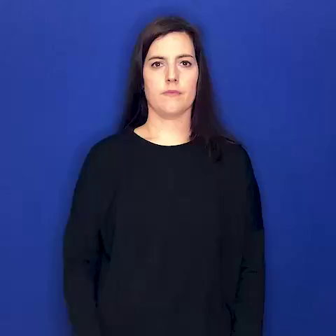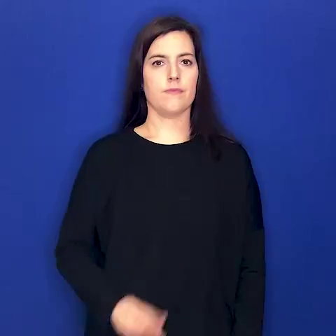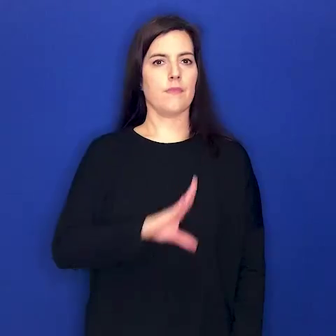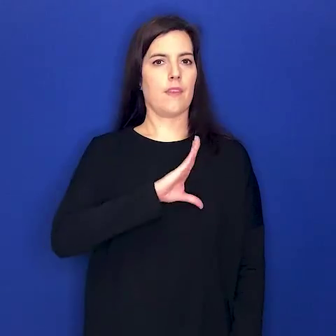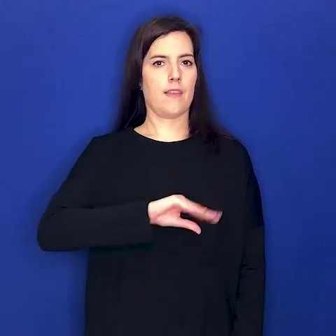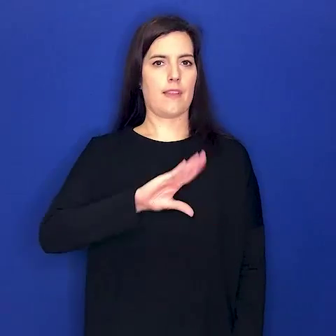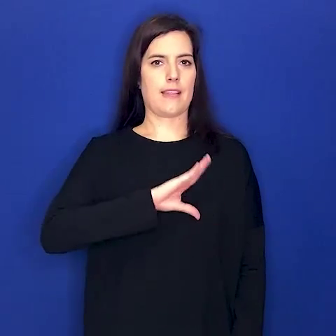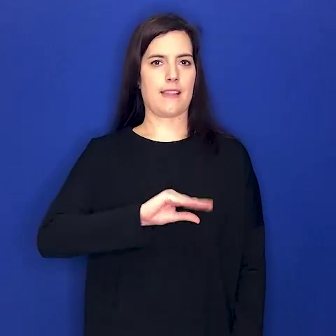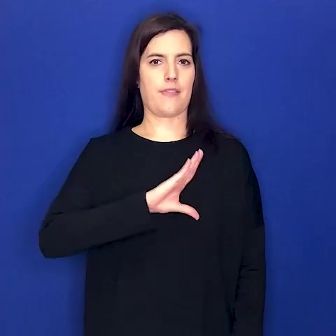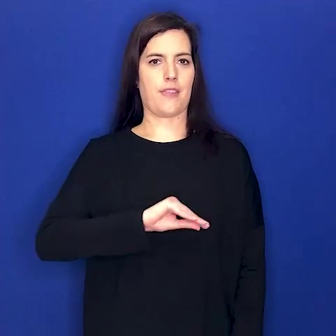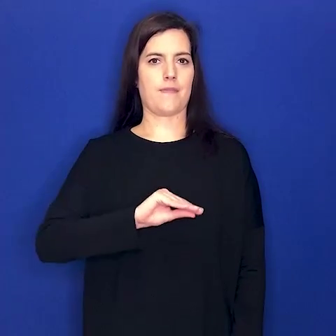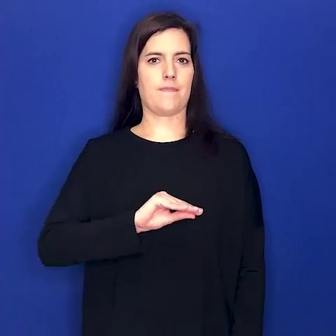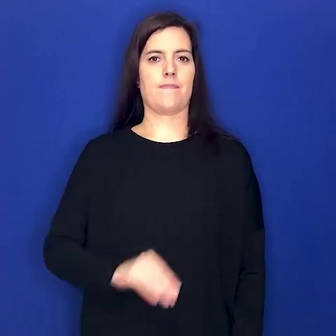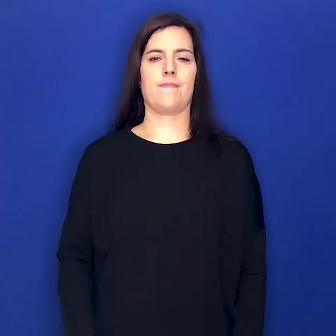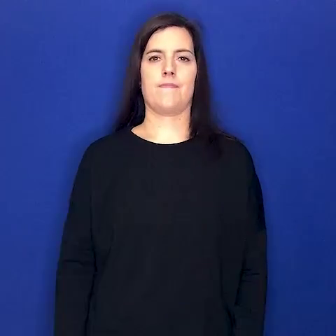lactancia